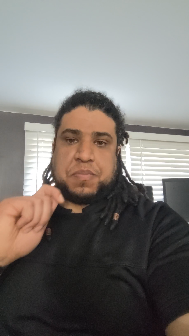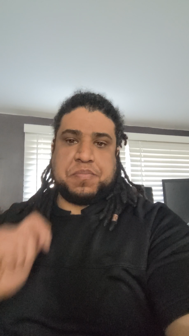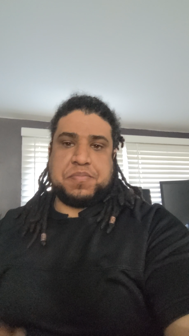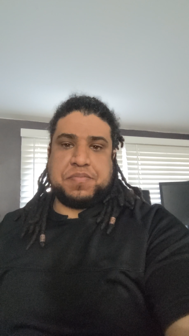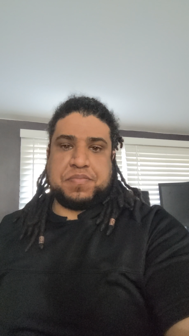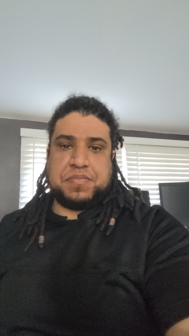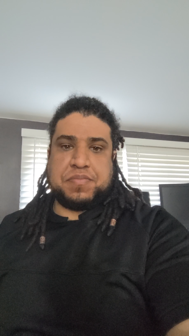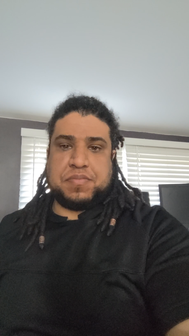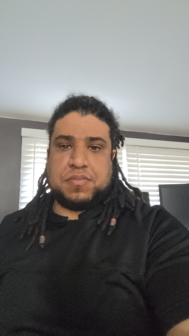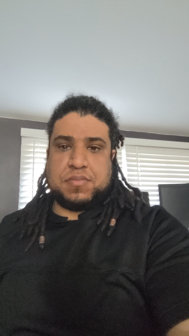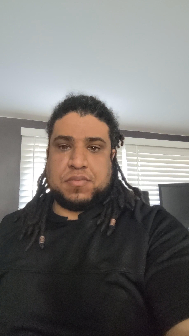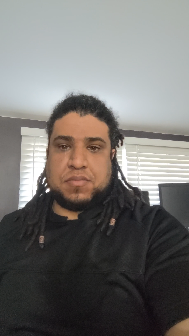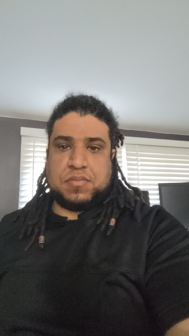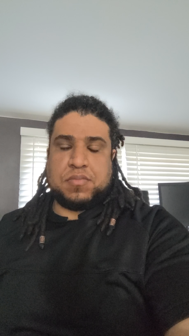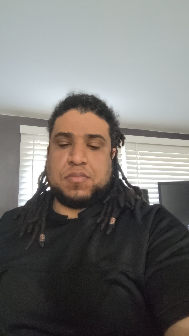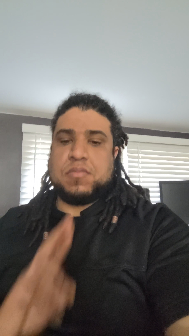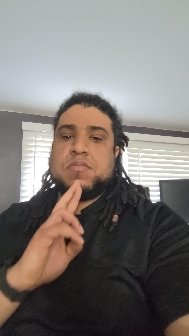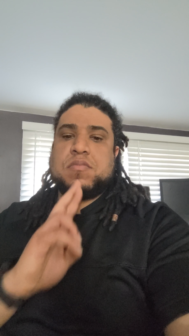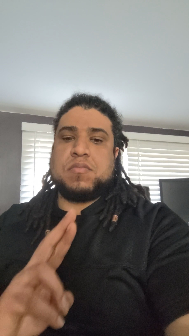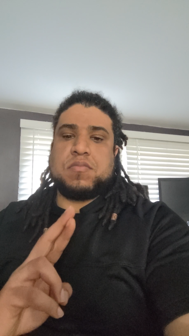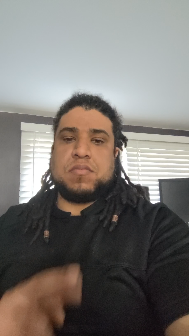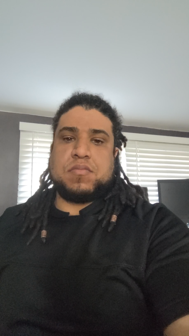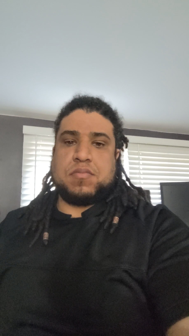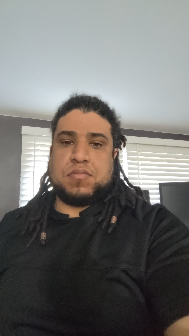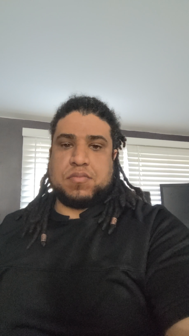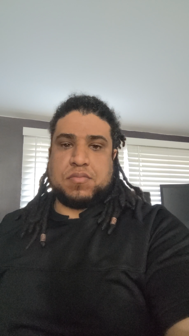are